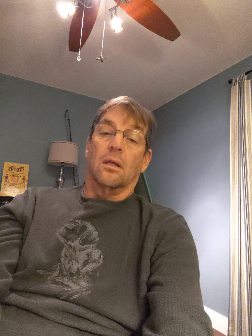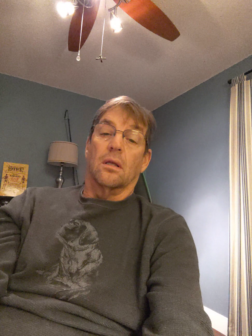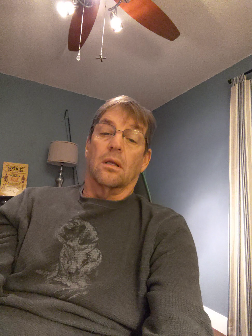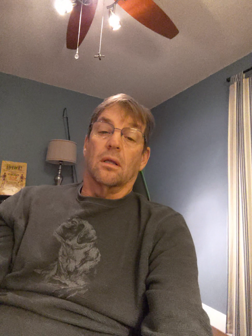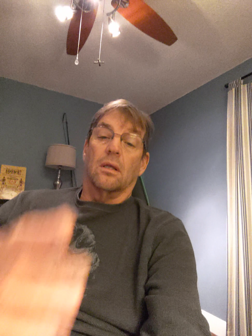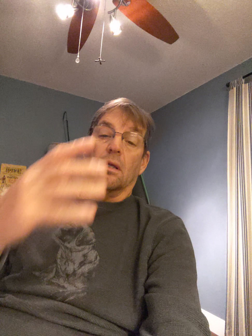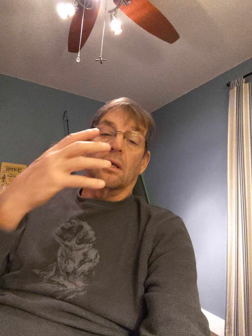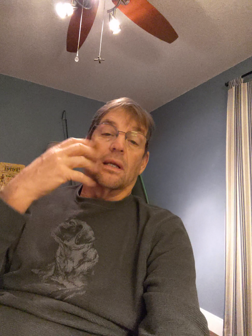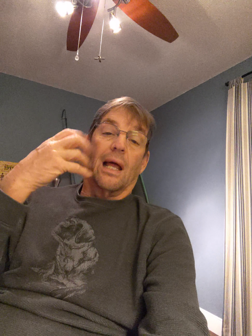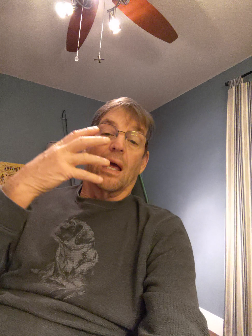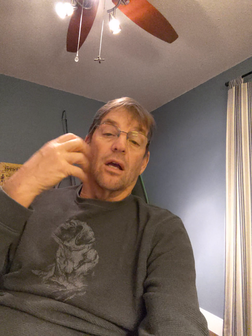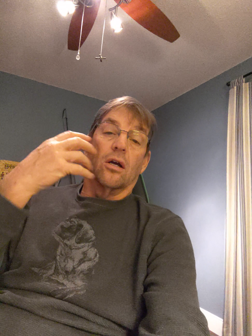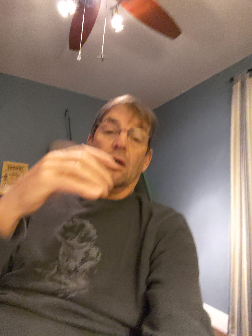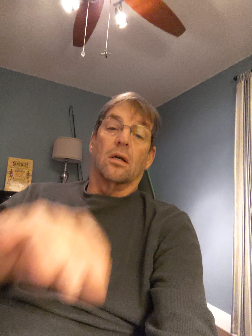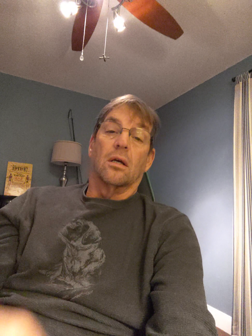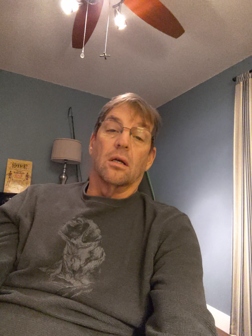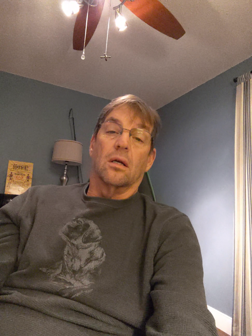tiger